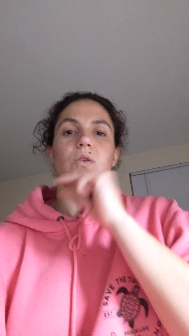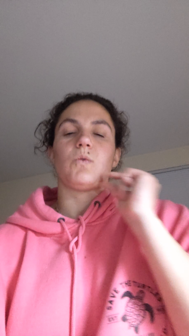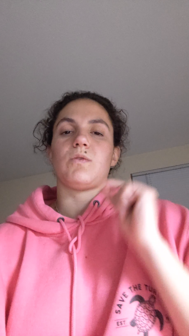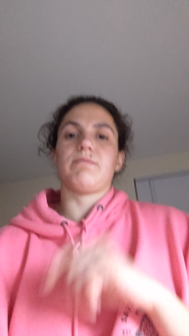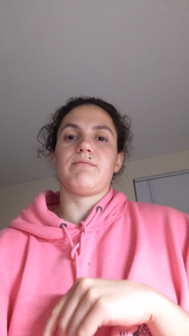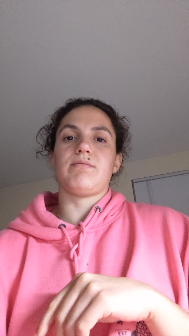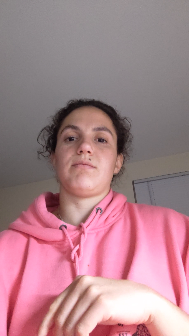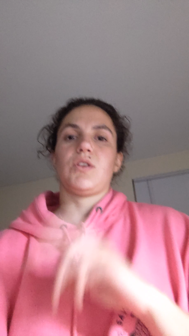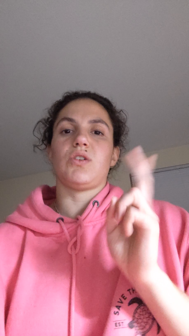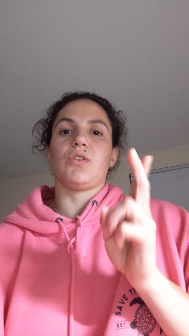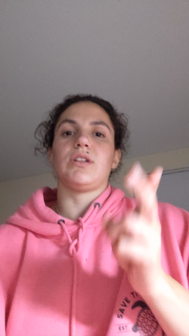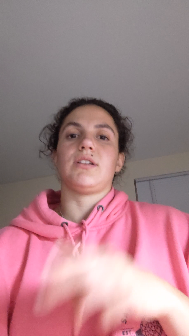hurry